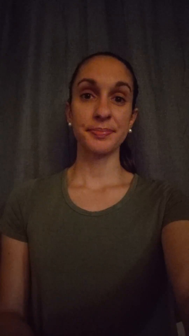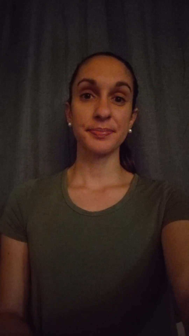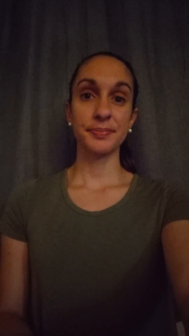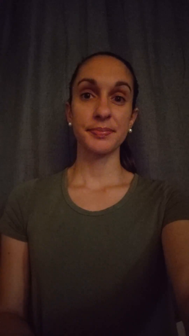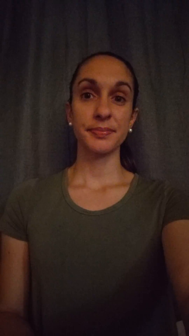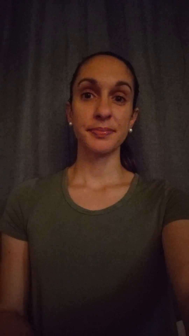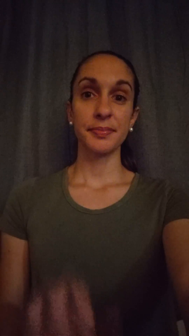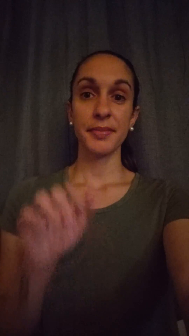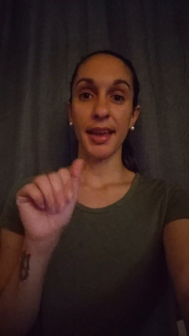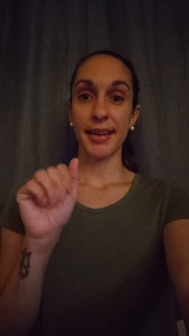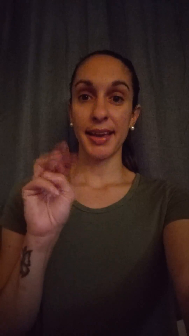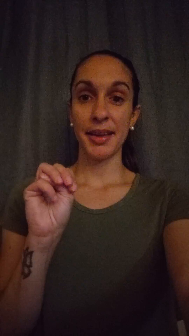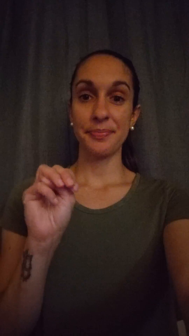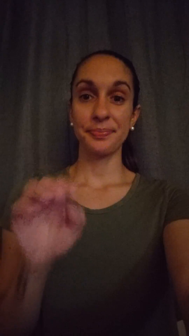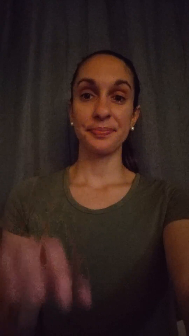am